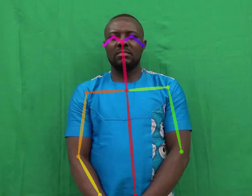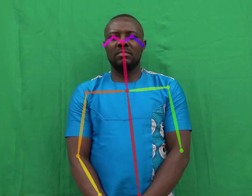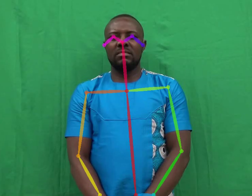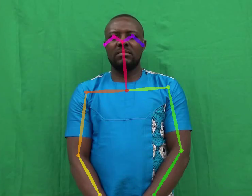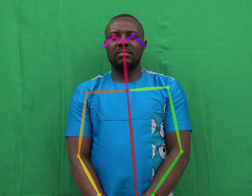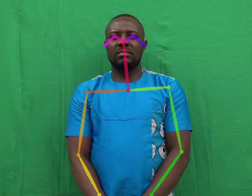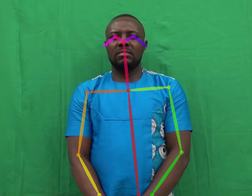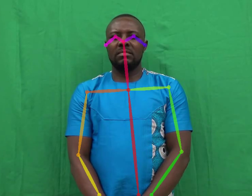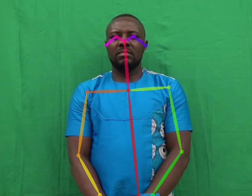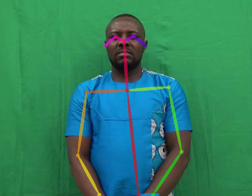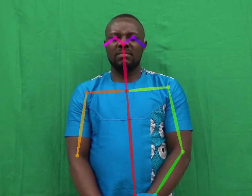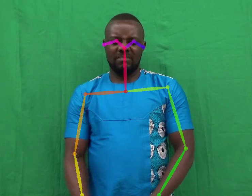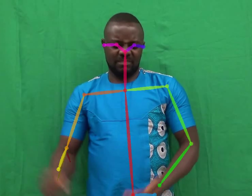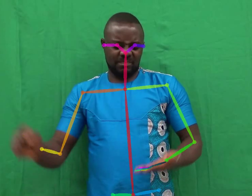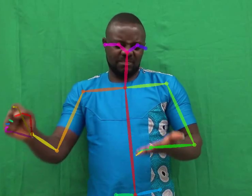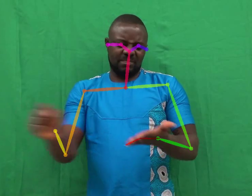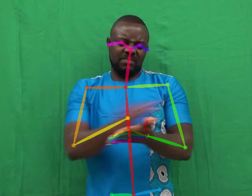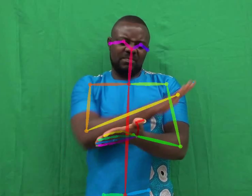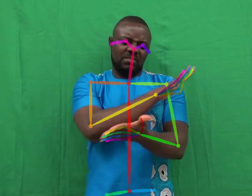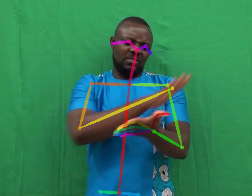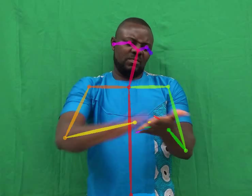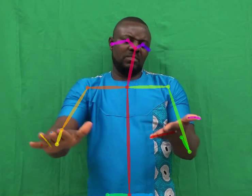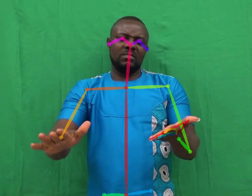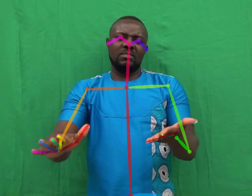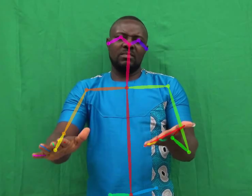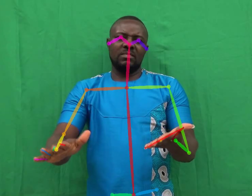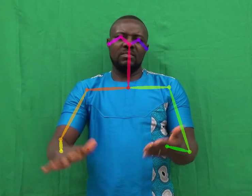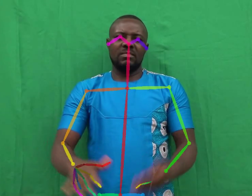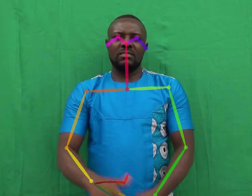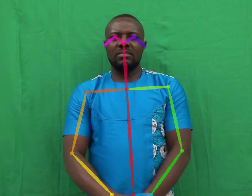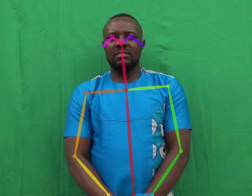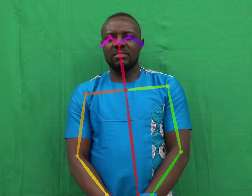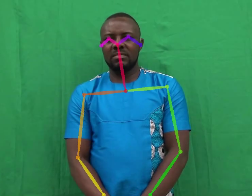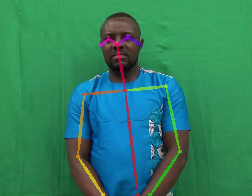destroy